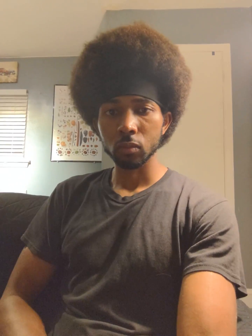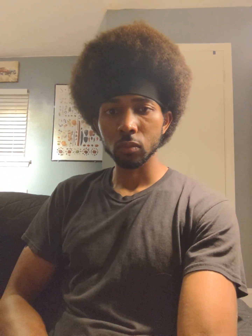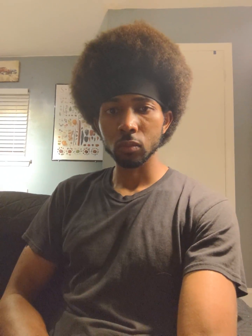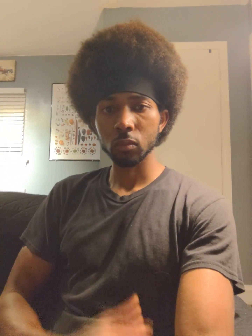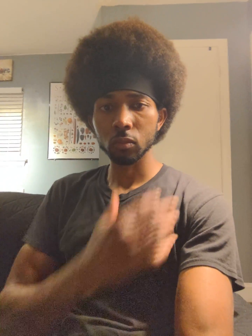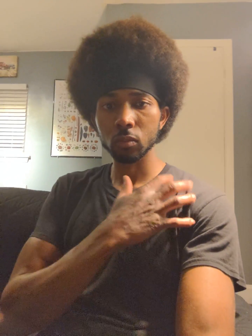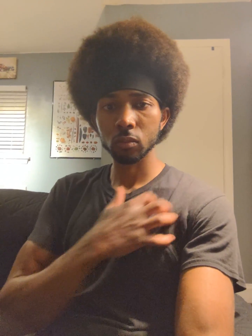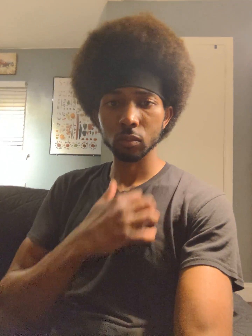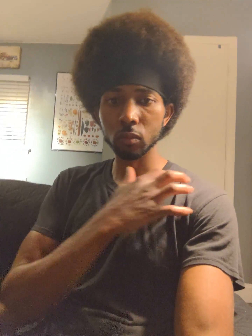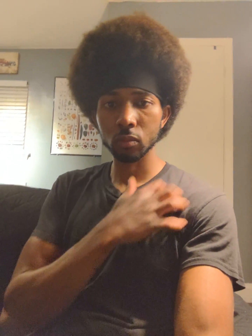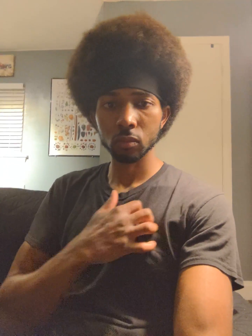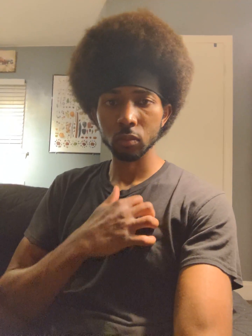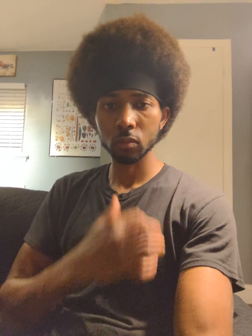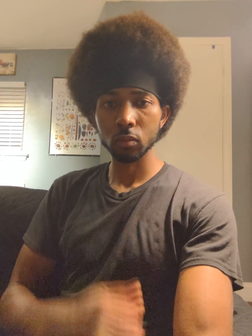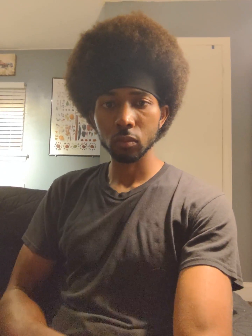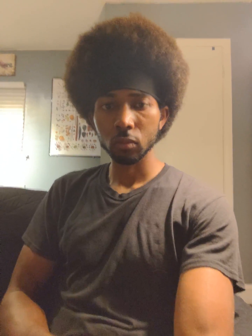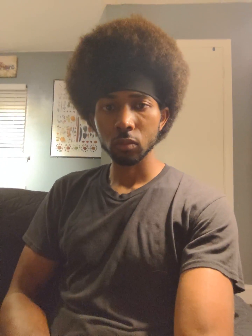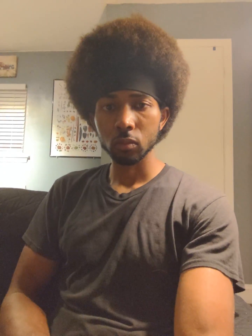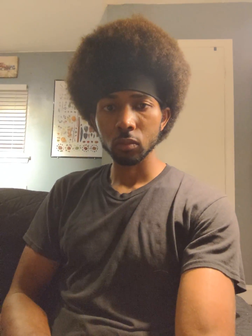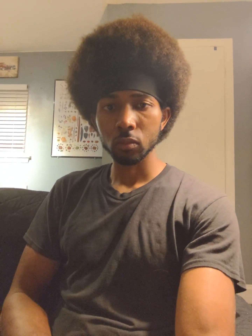bear